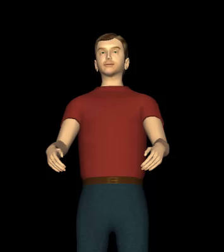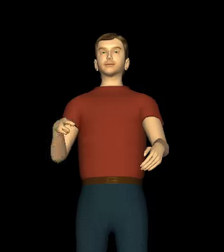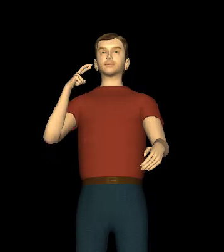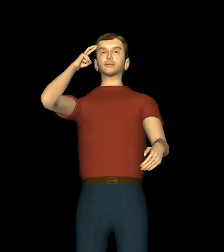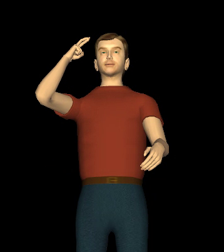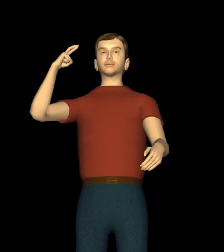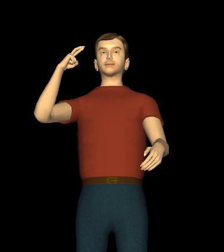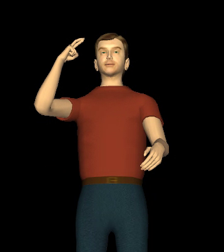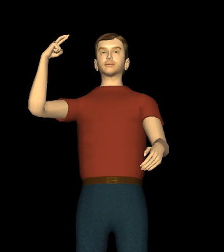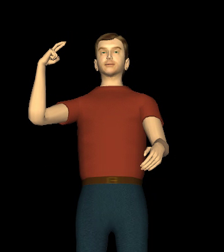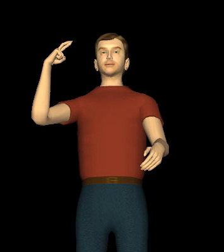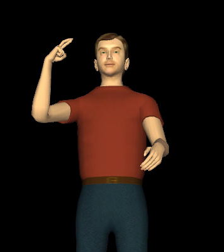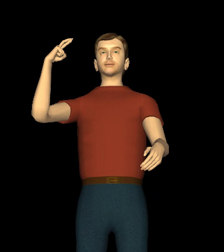حلم